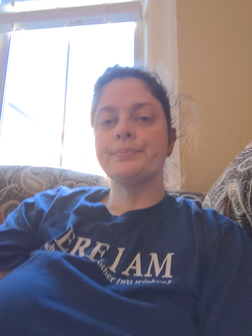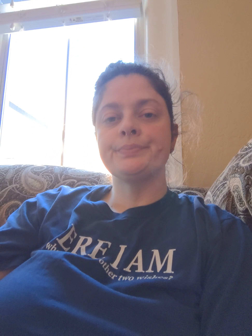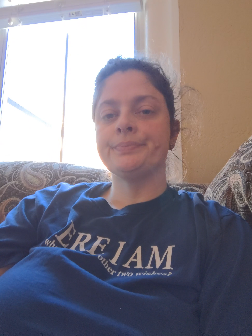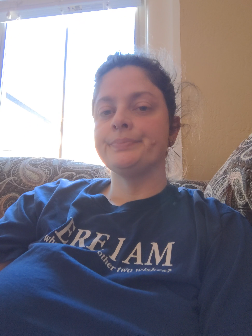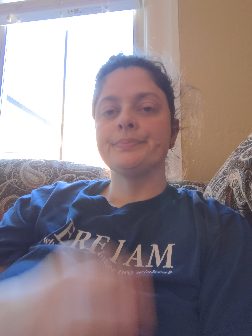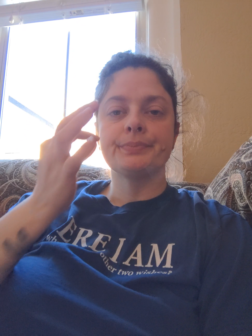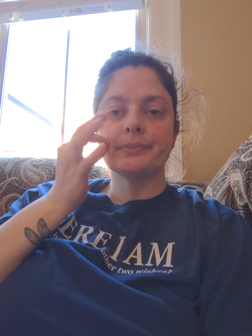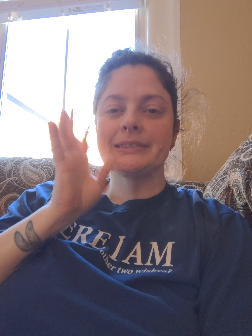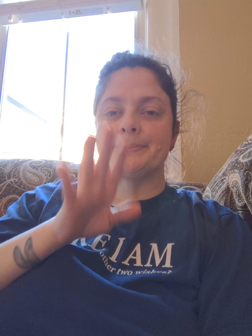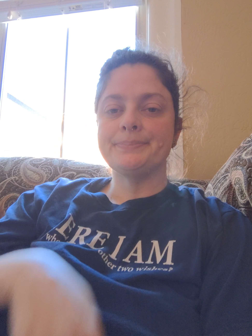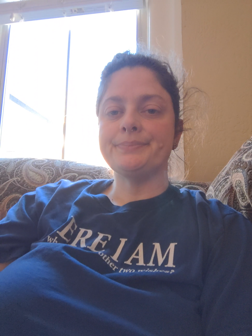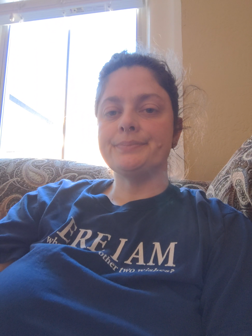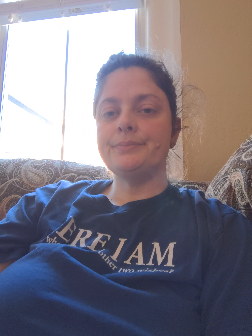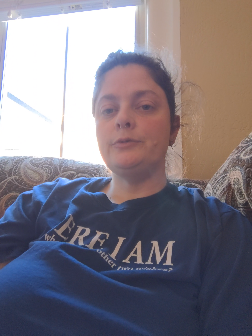bee